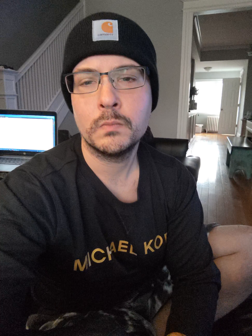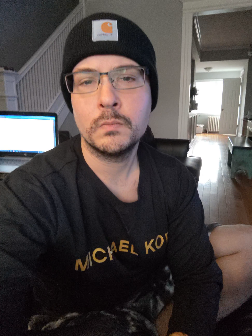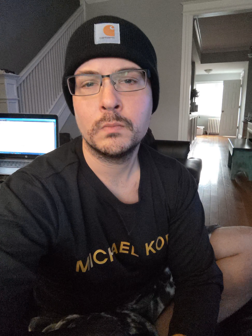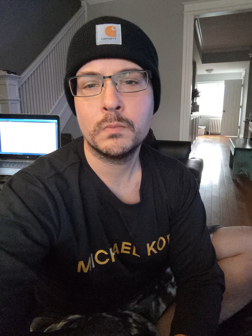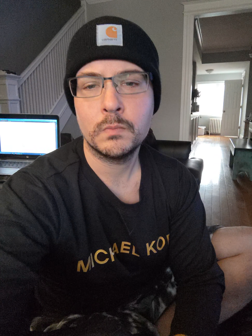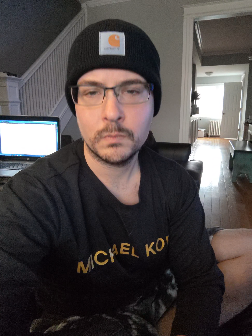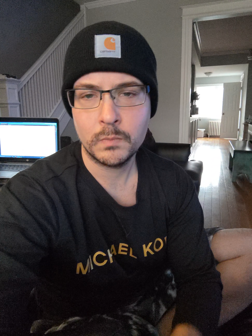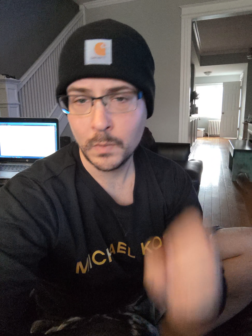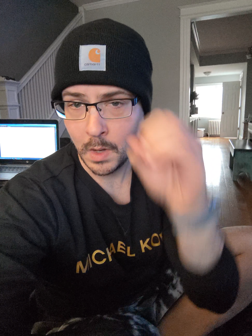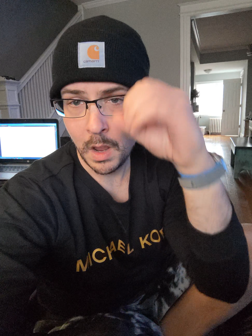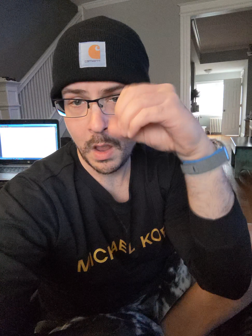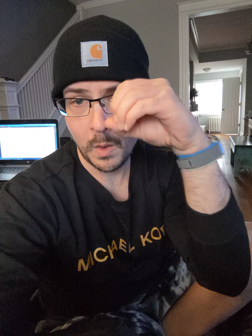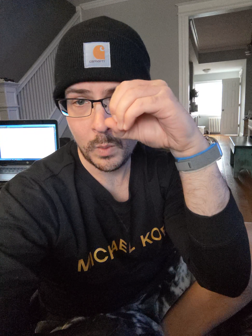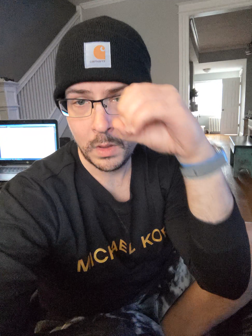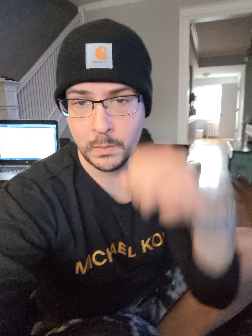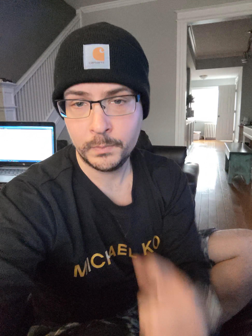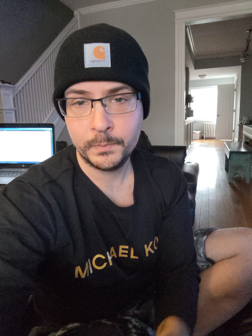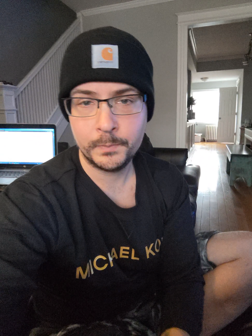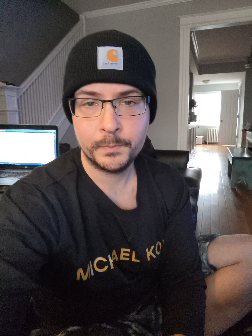owl